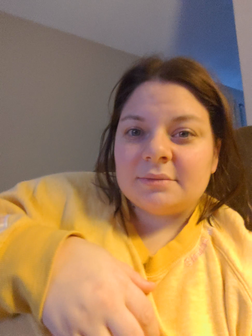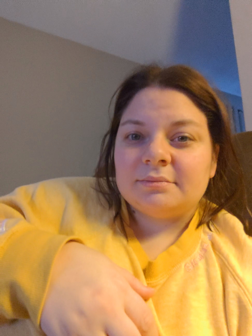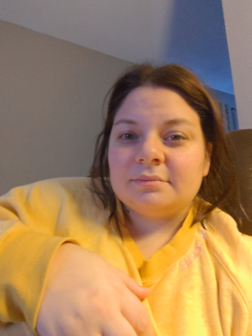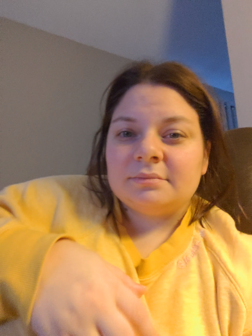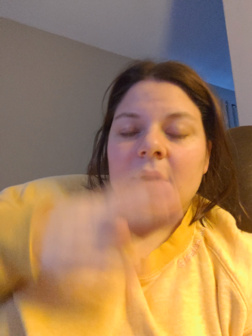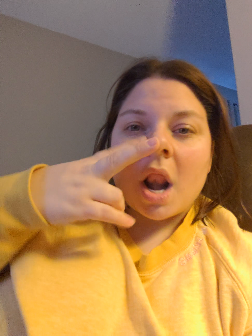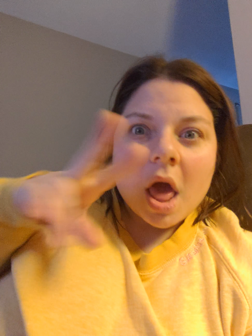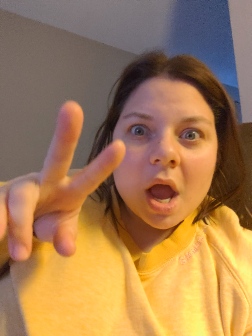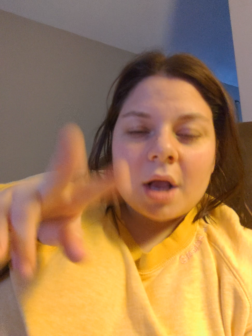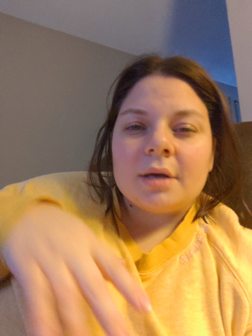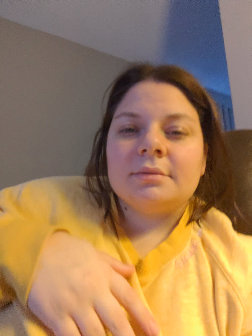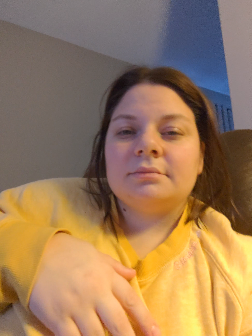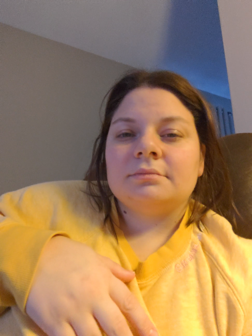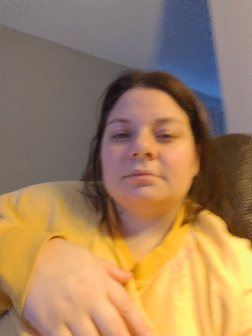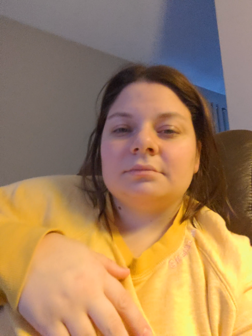look